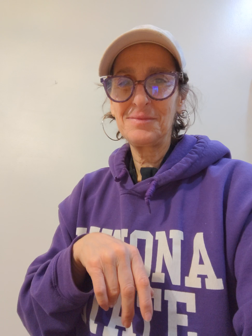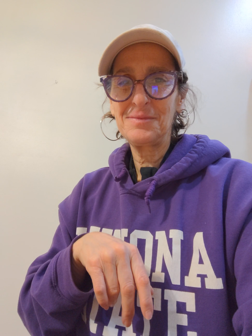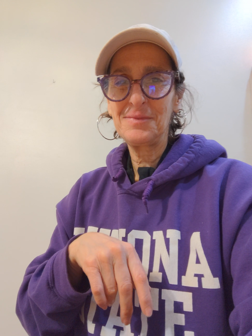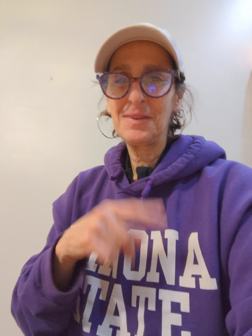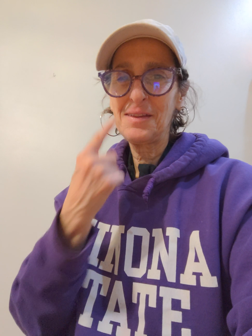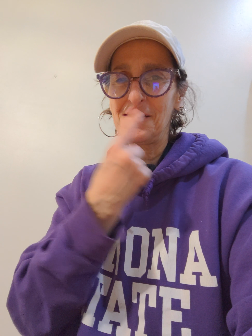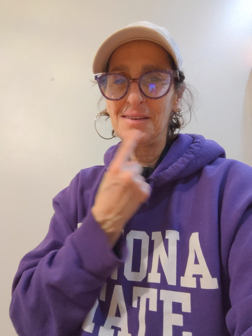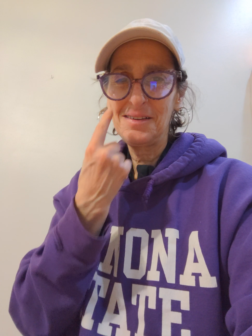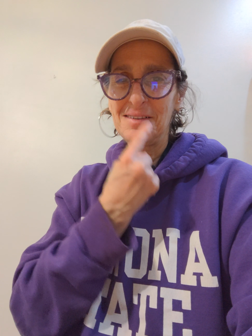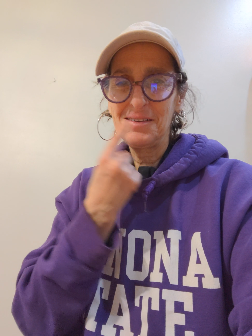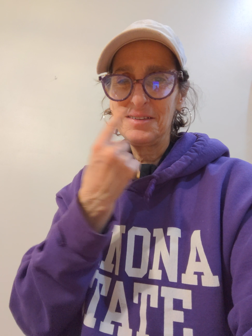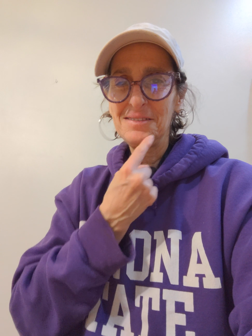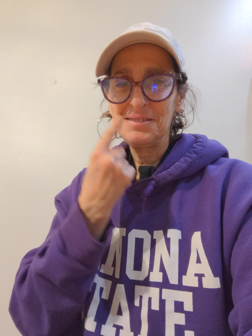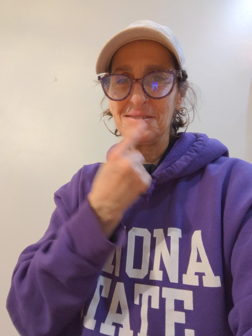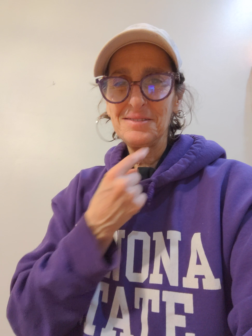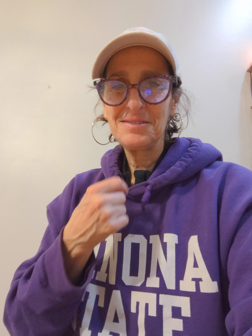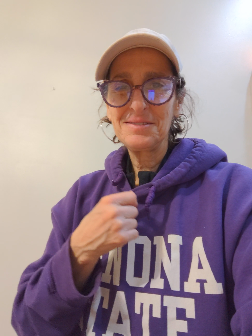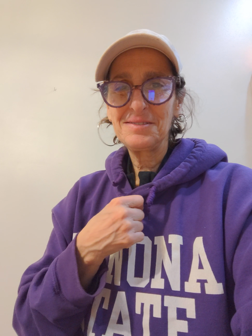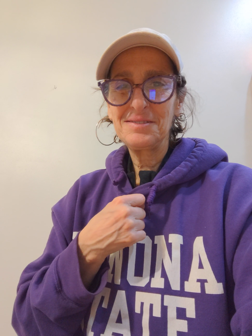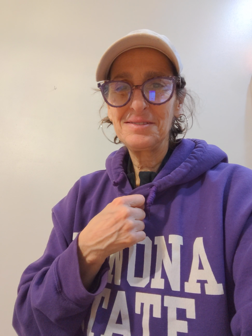mouth